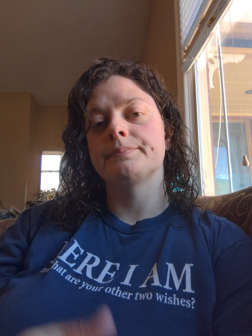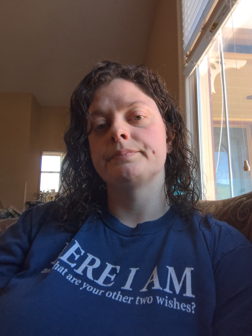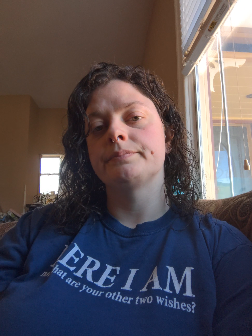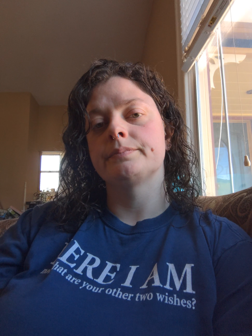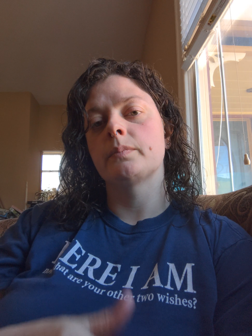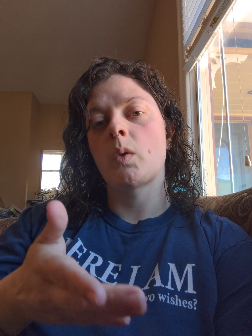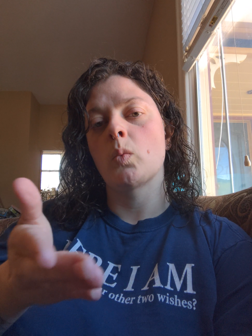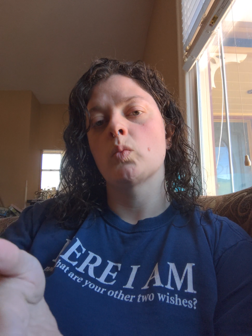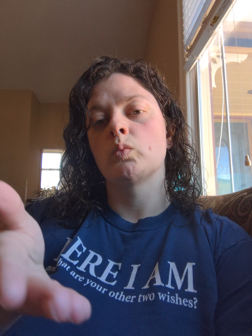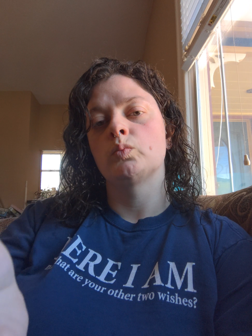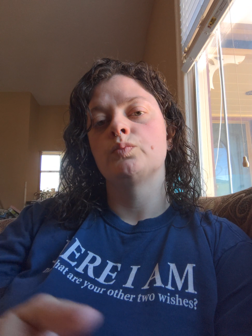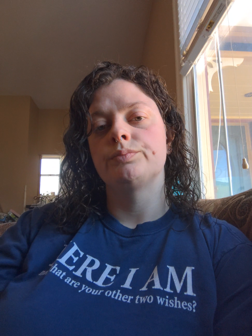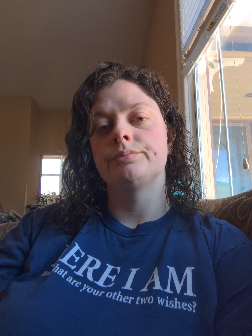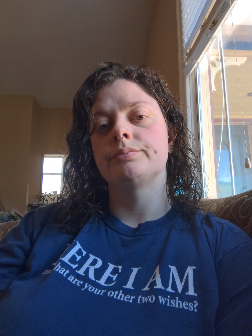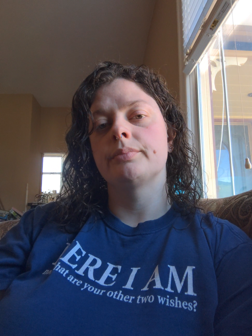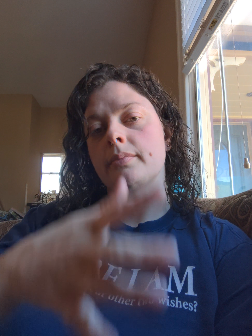boat